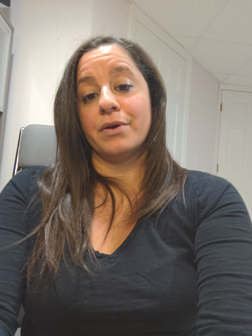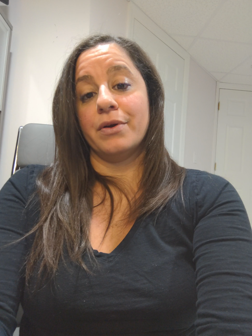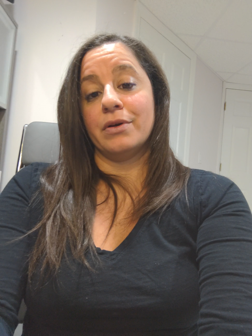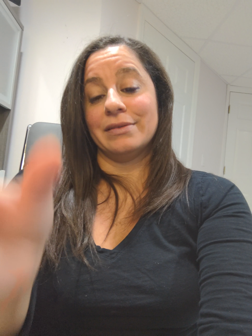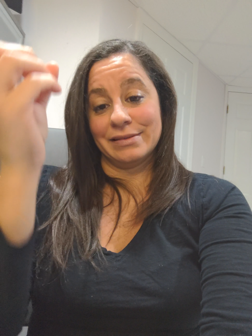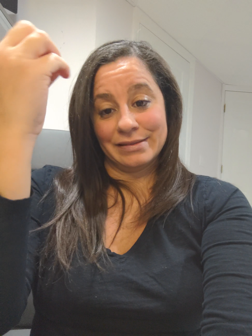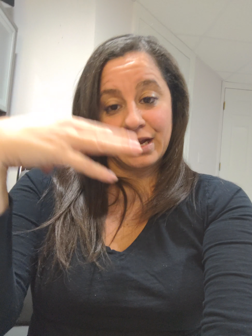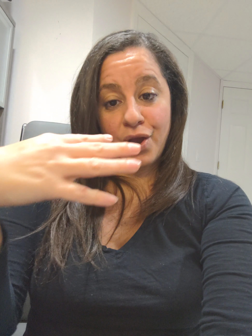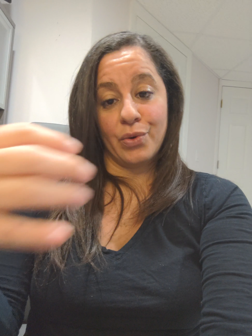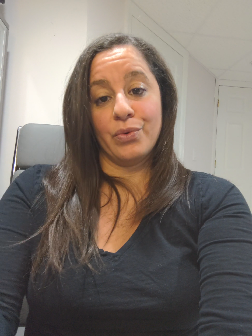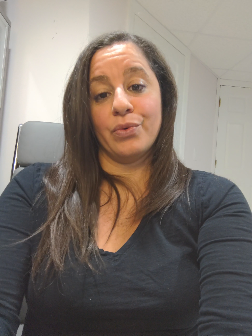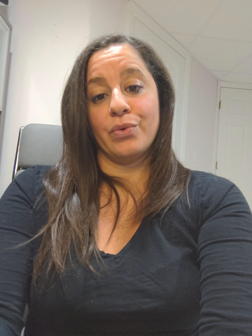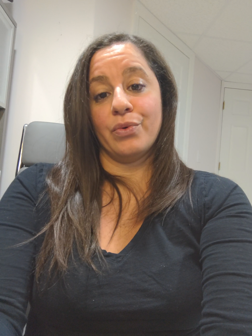shower